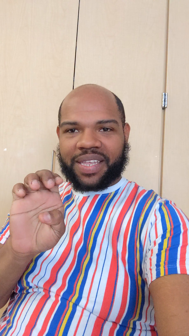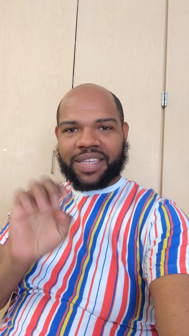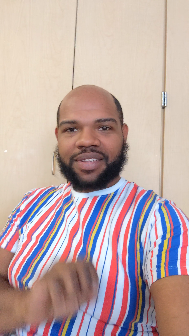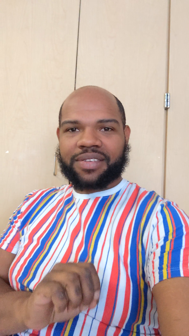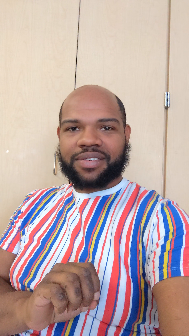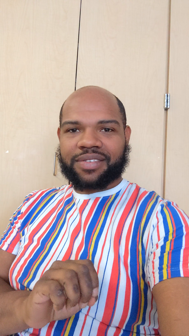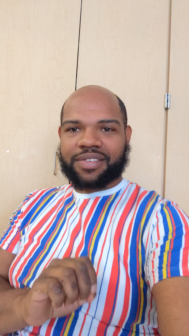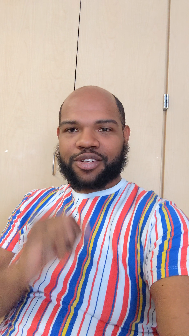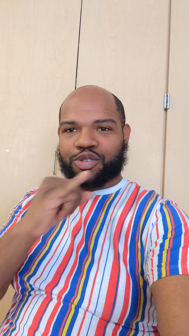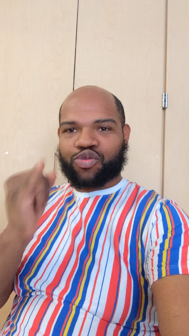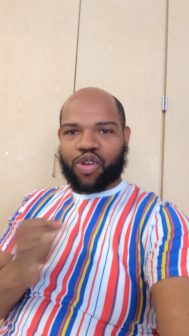draw